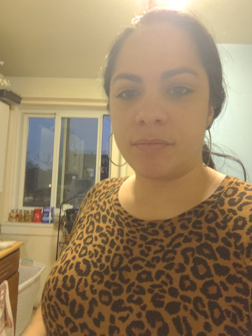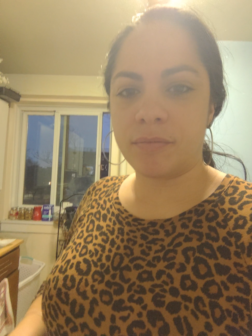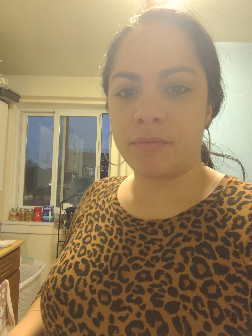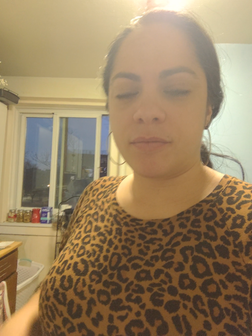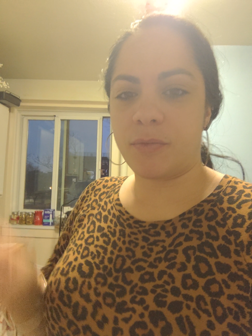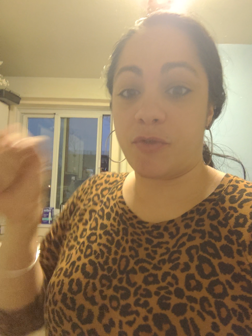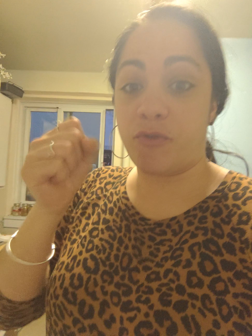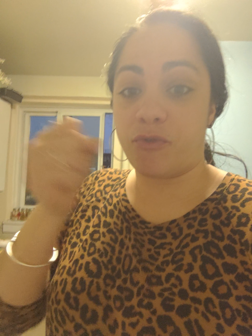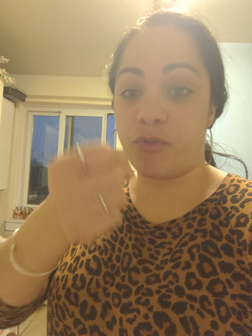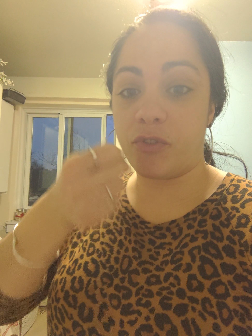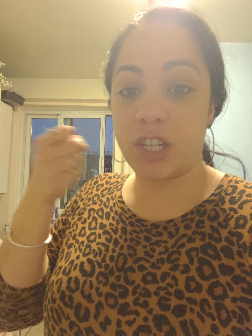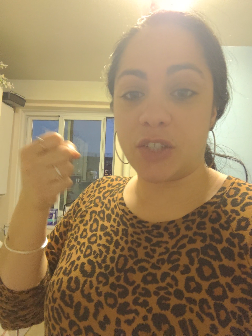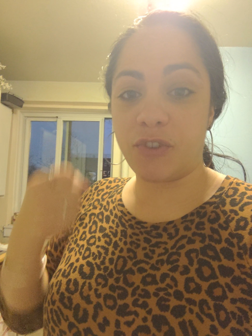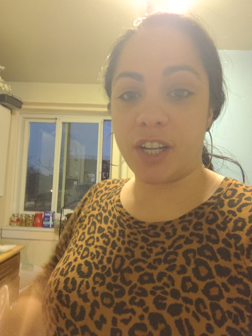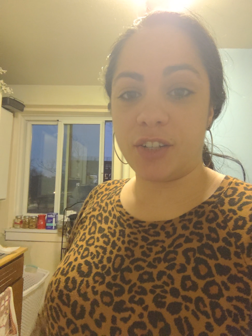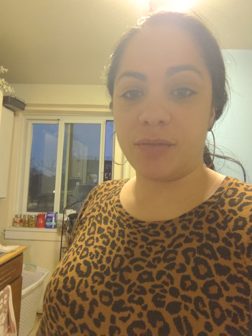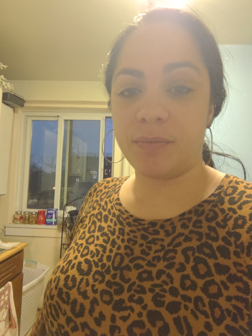refrigerator